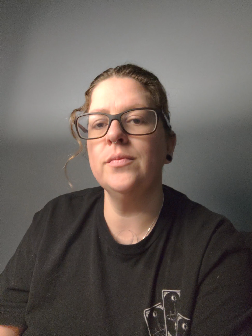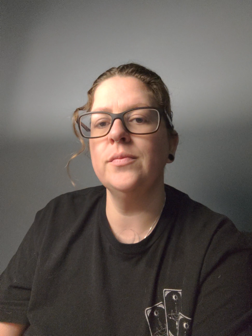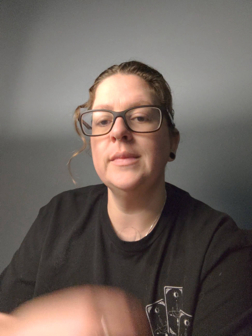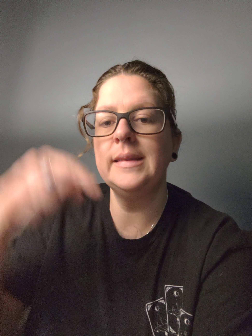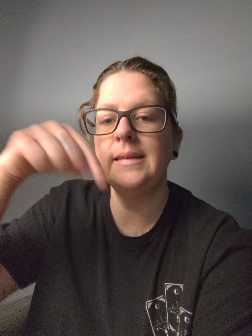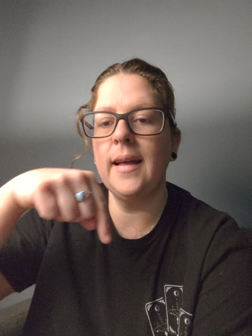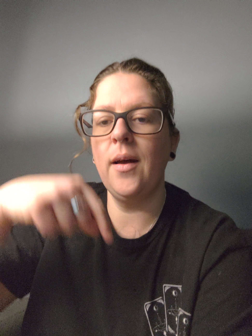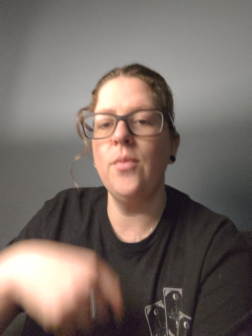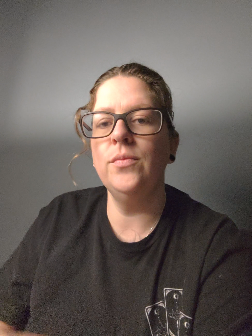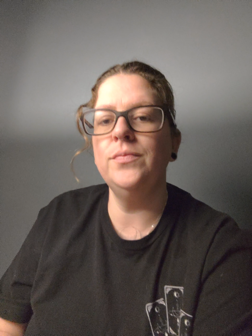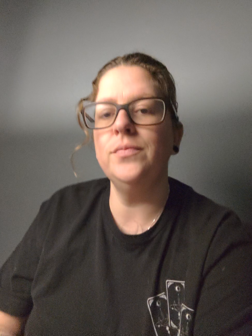down